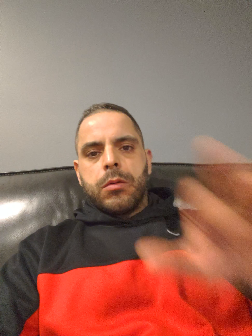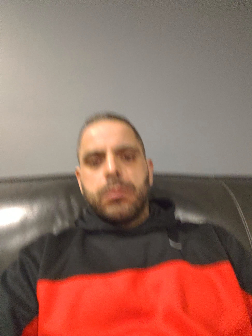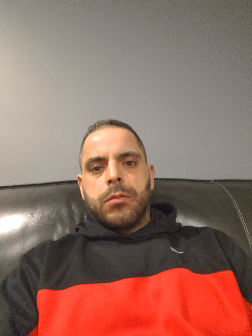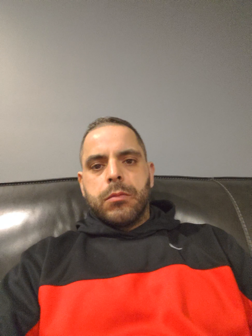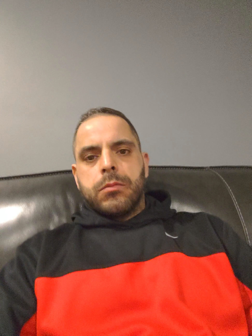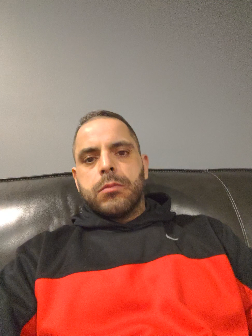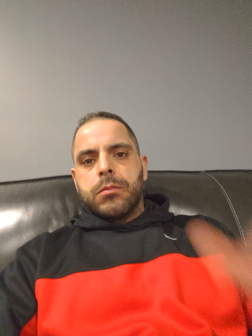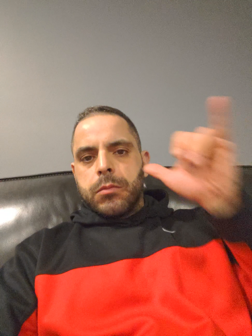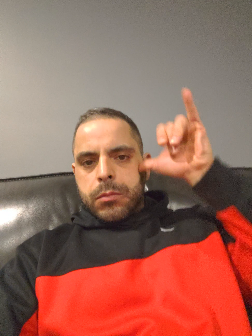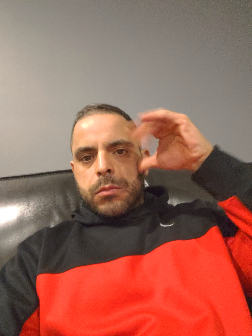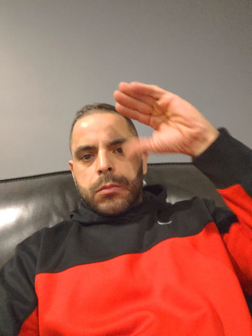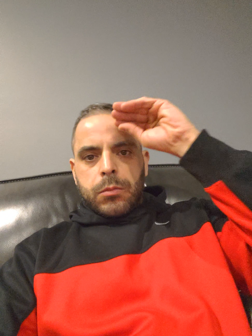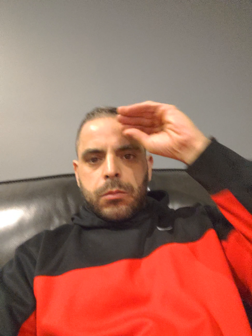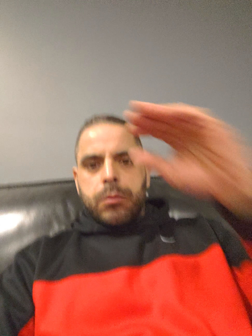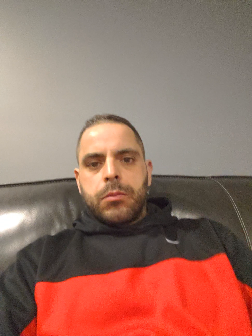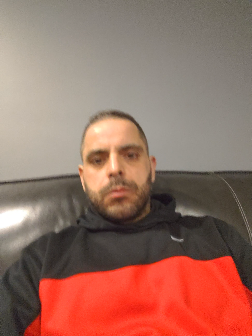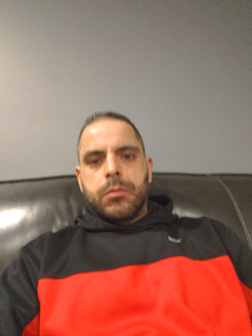cowboy